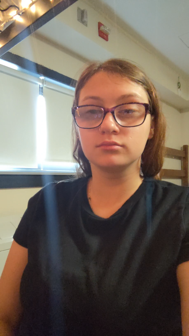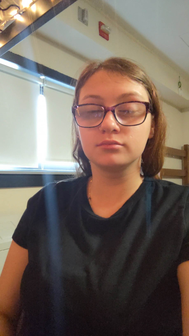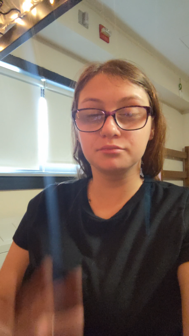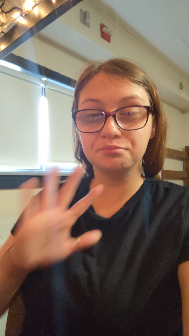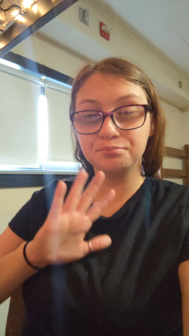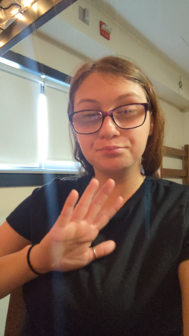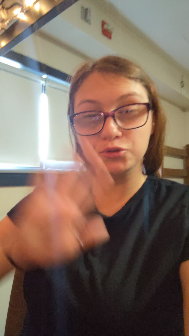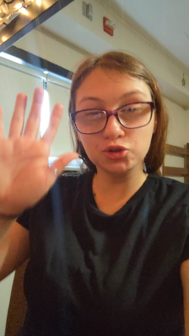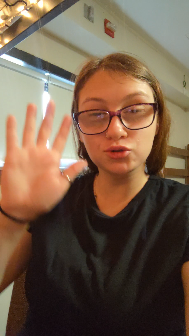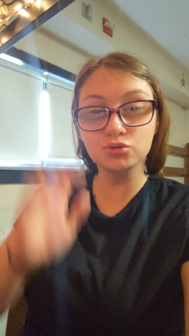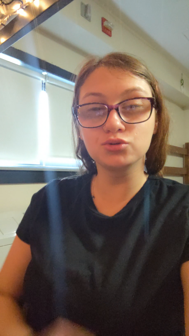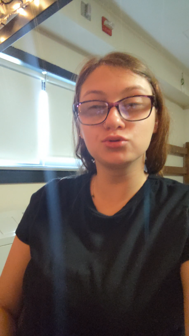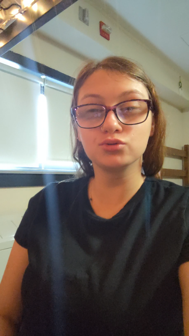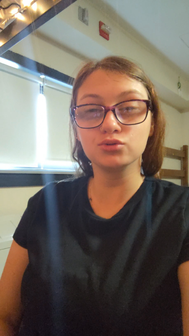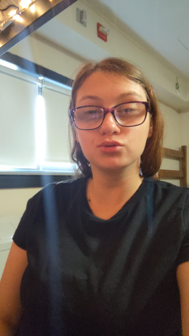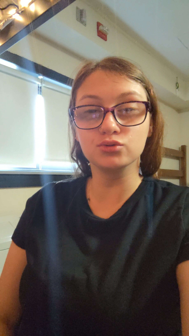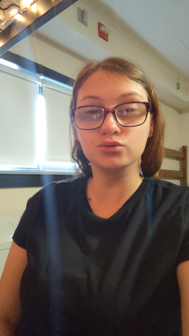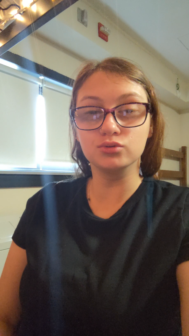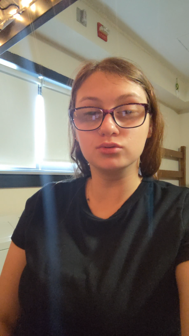push